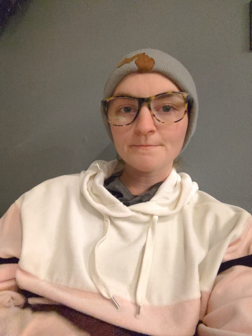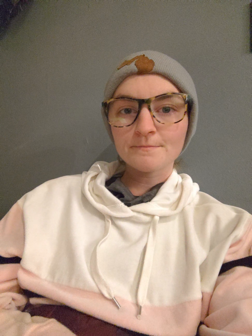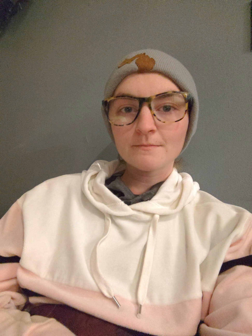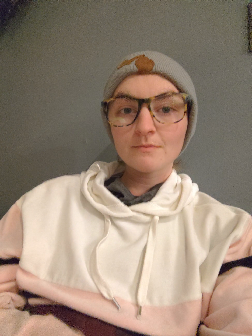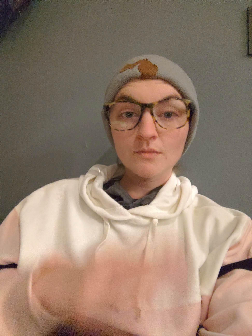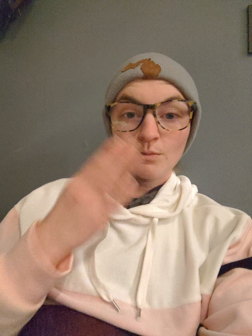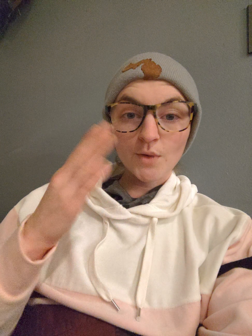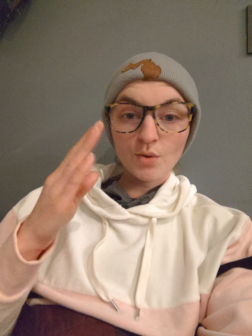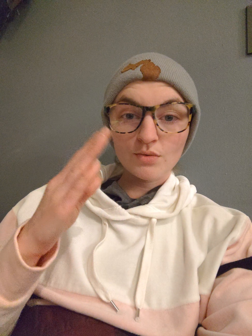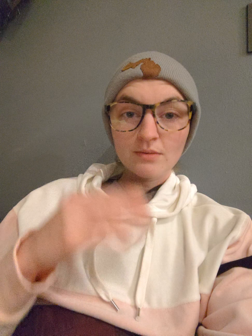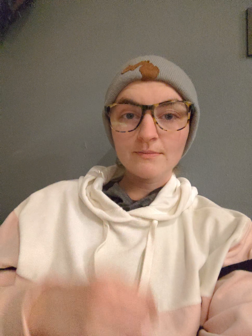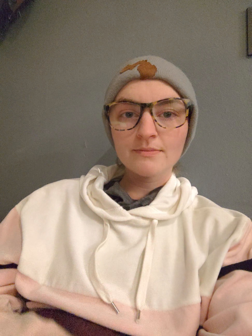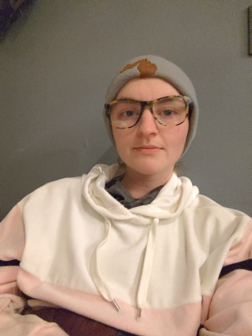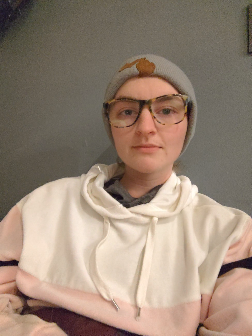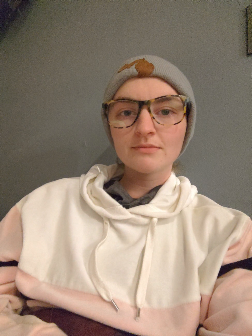blue